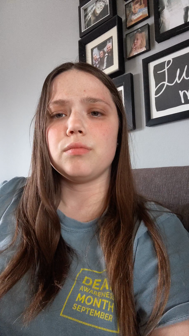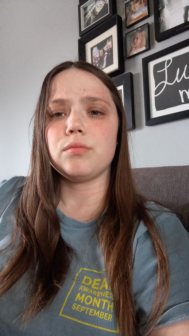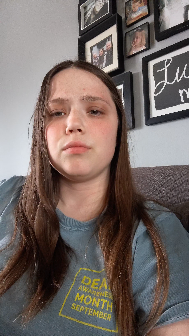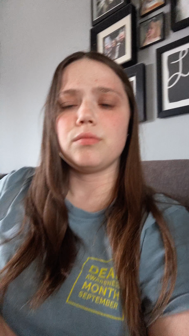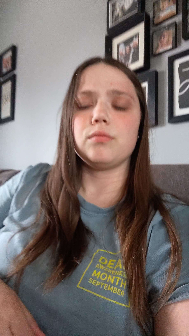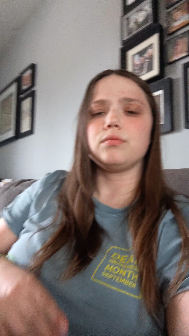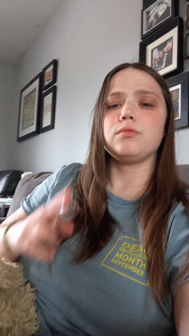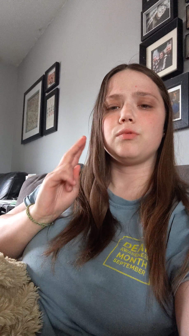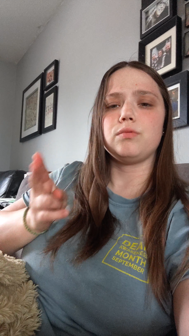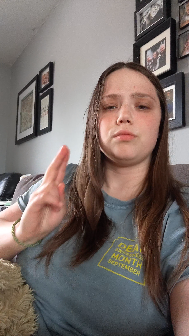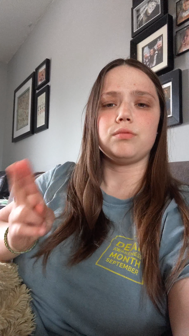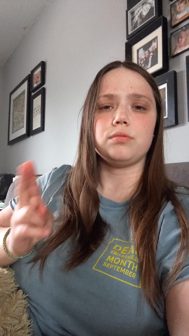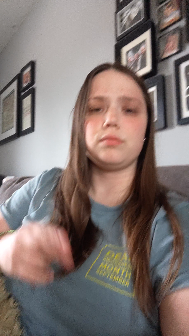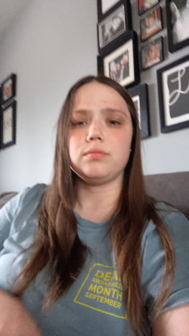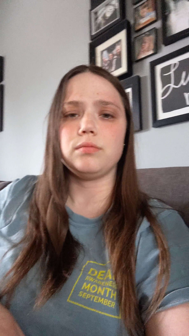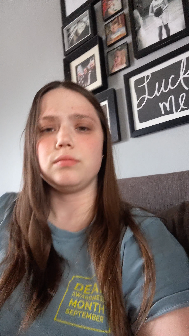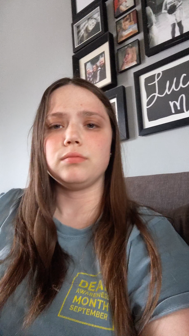hurry